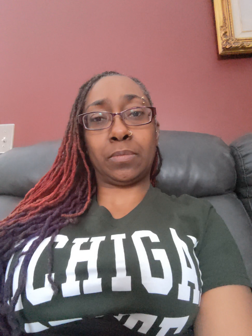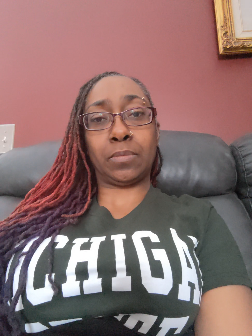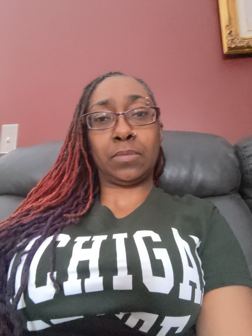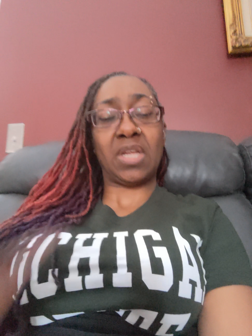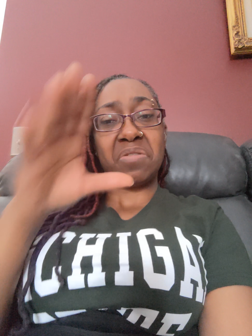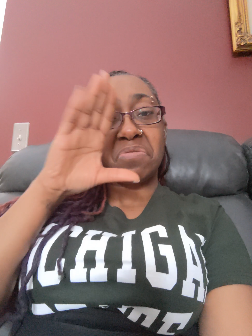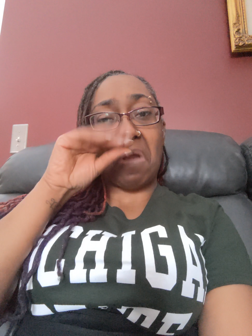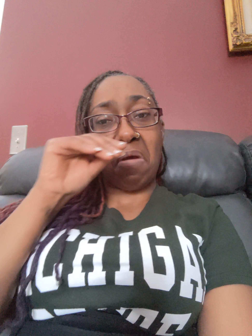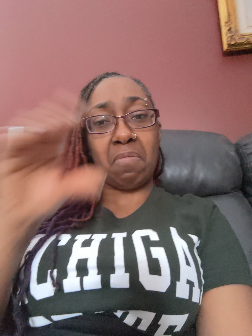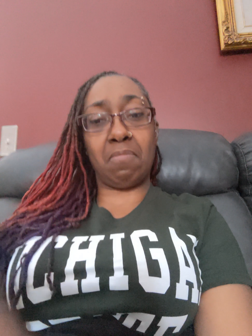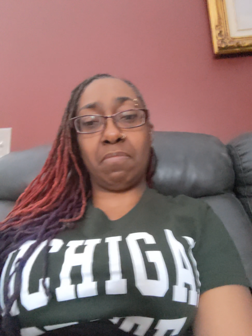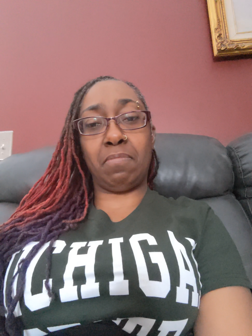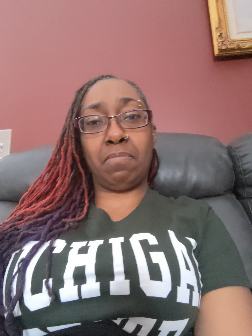duck